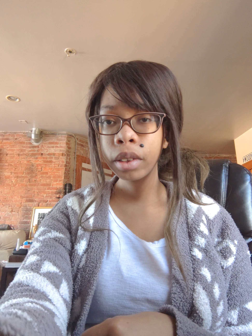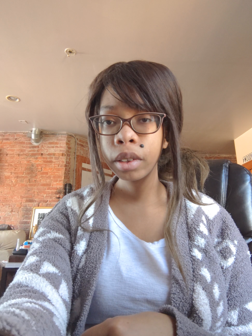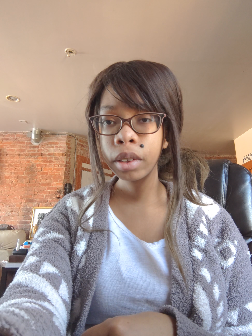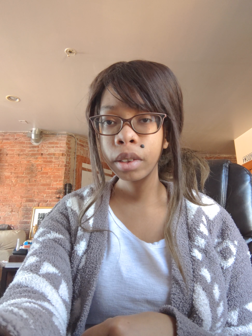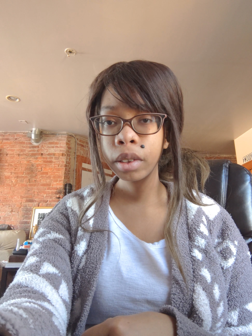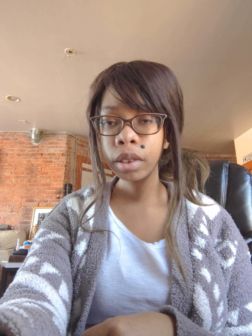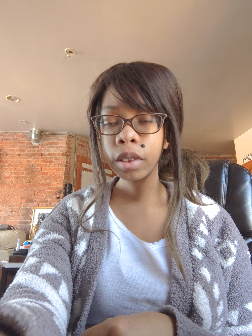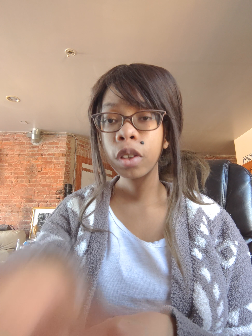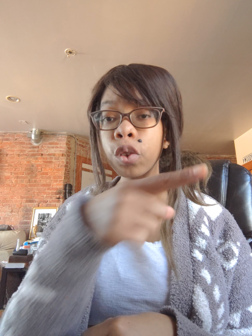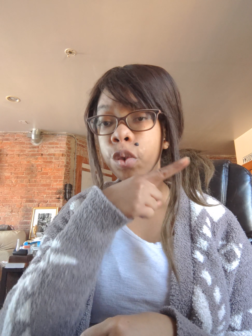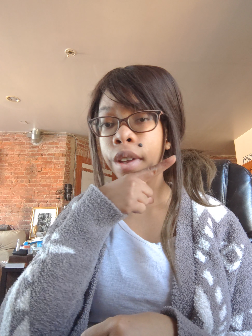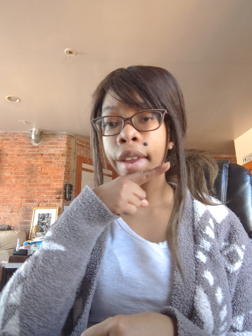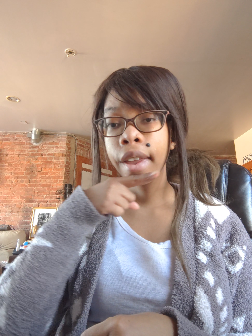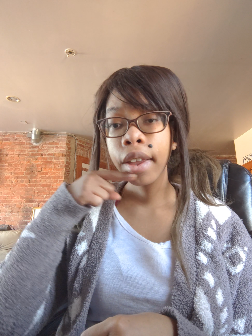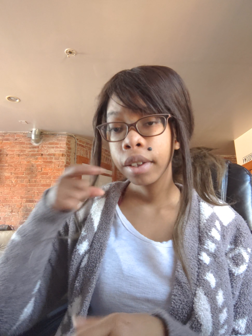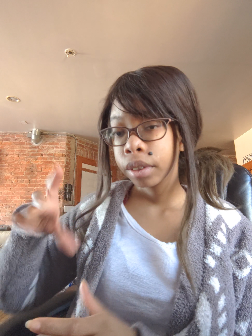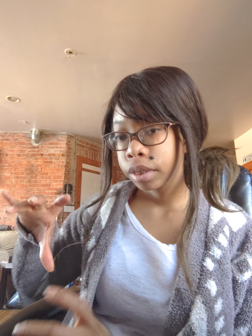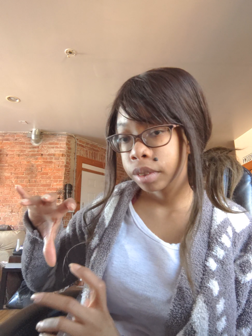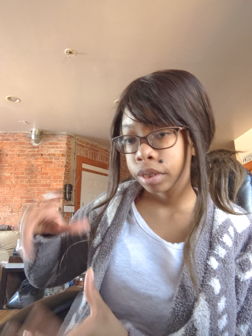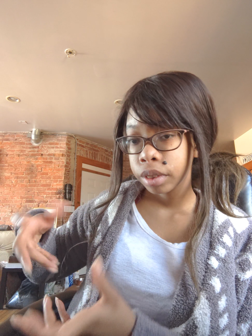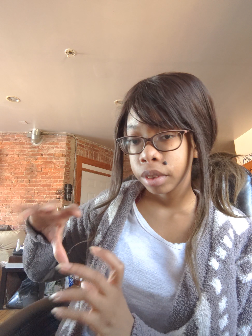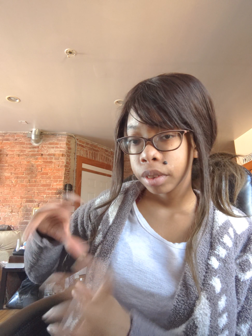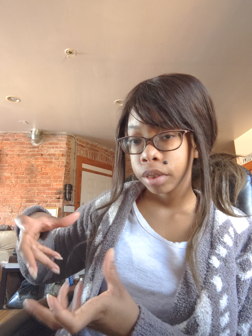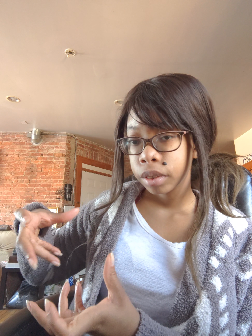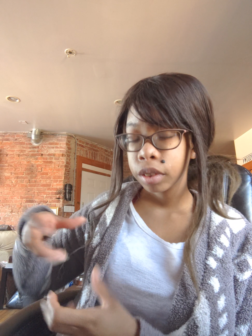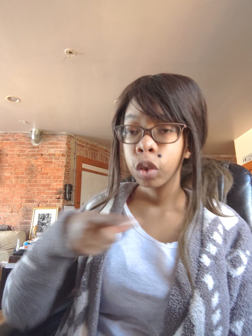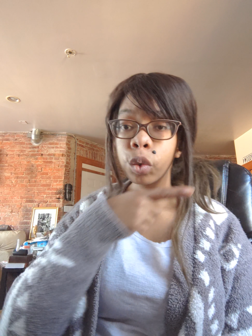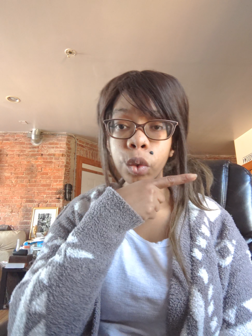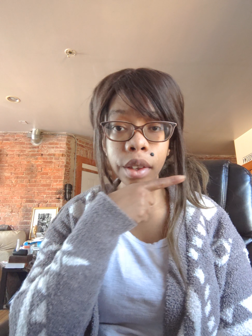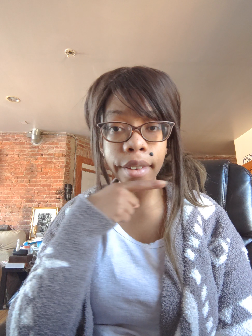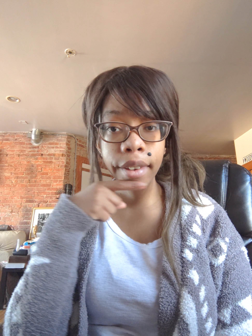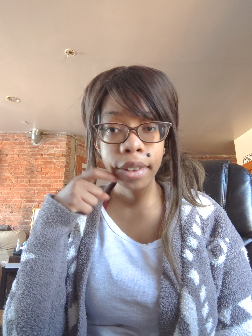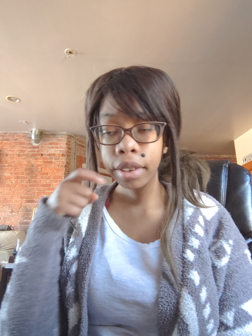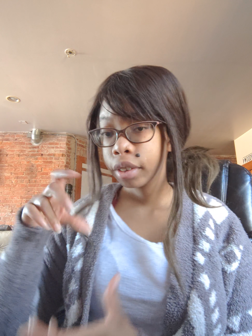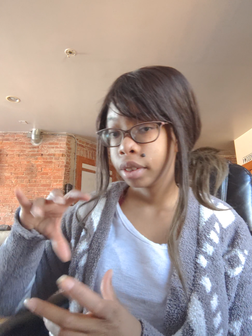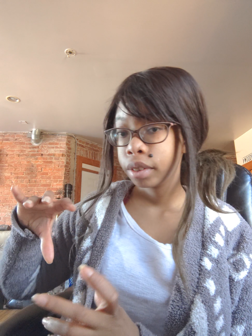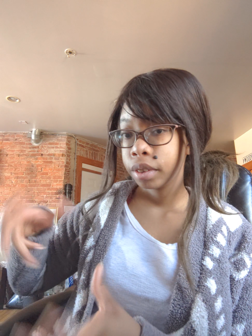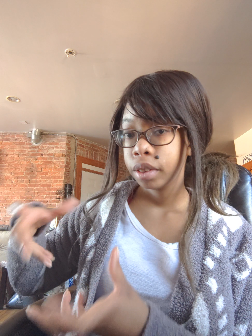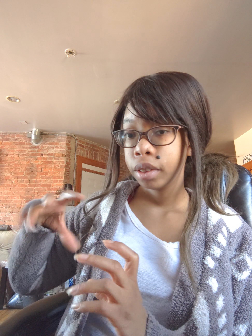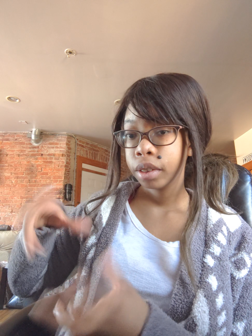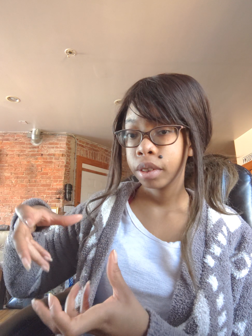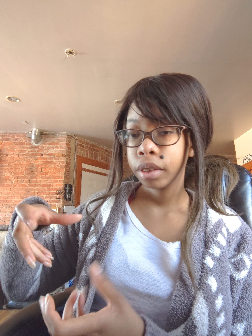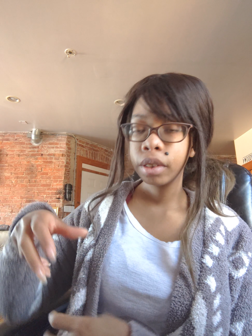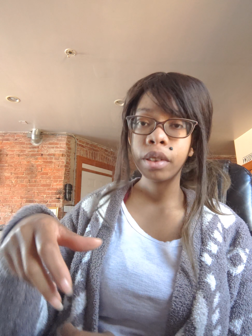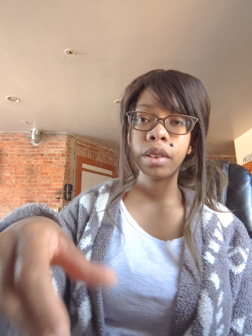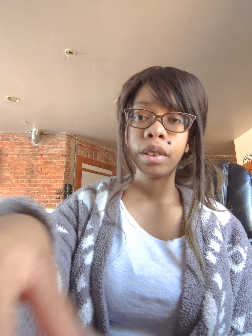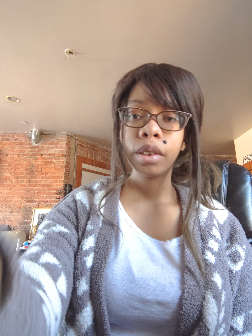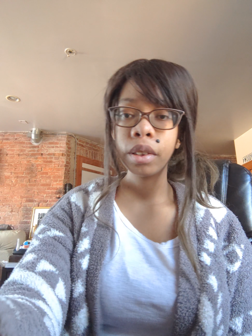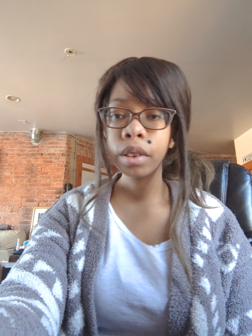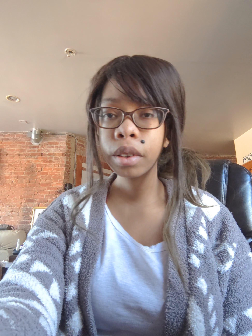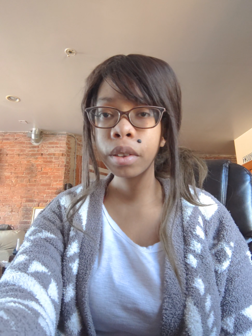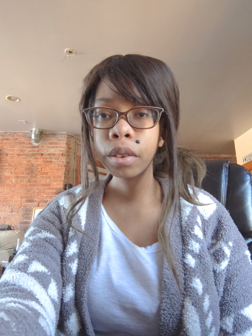dryer